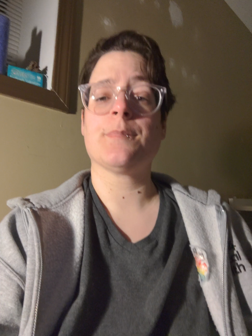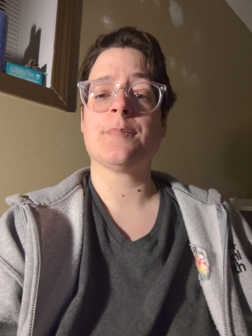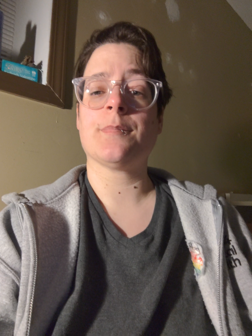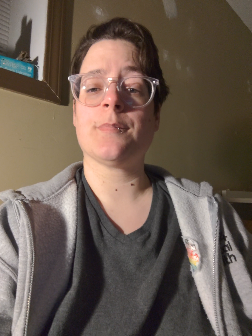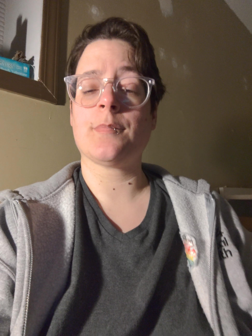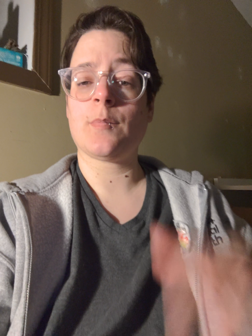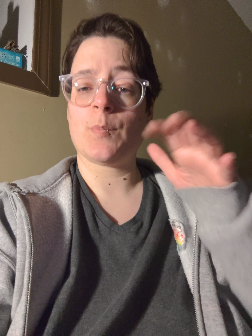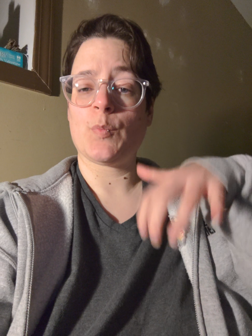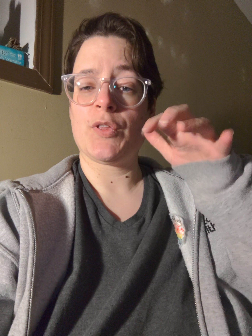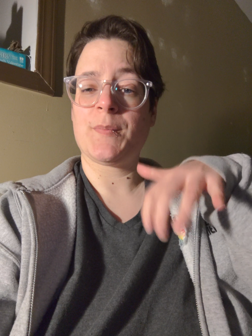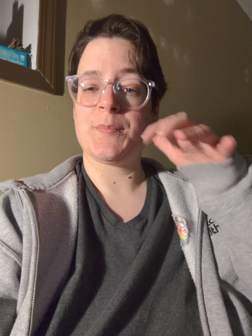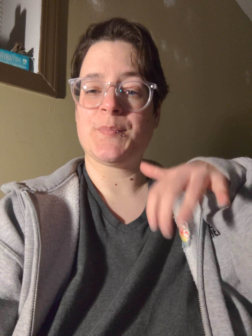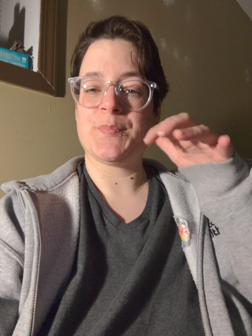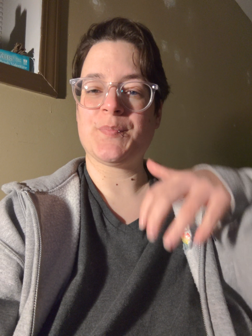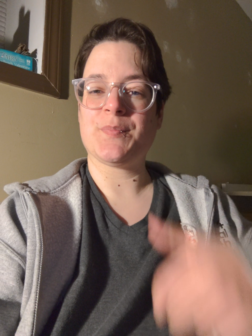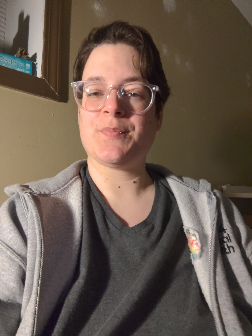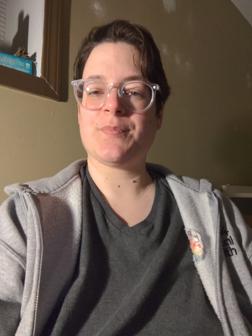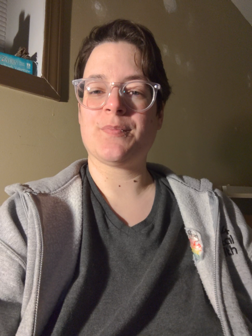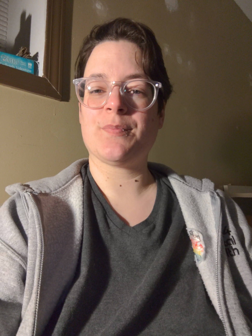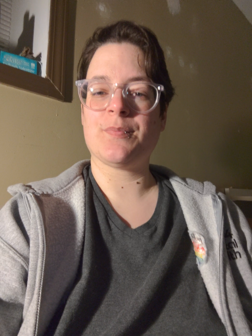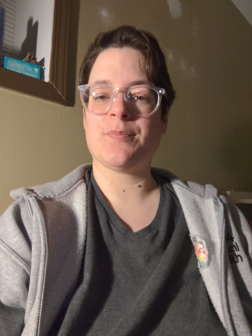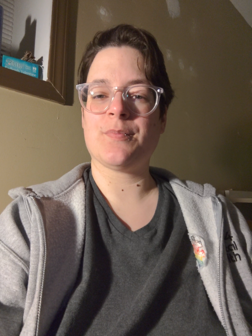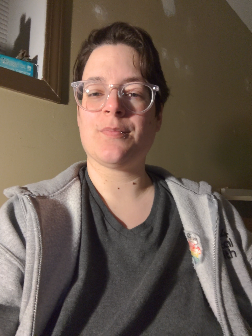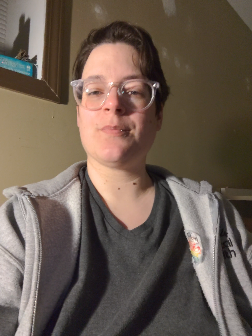rain